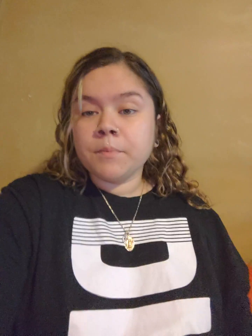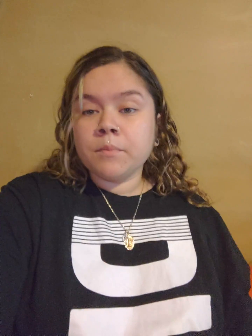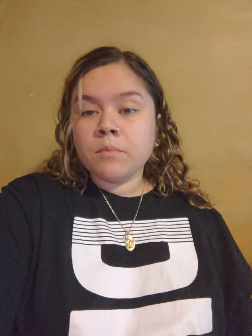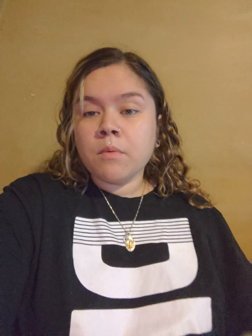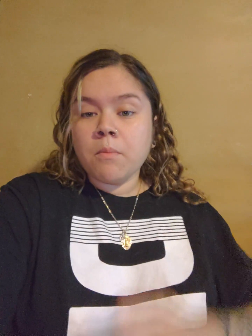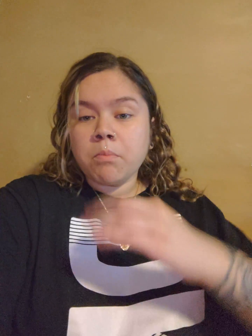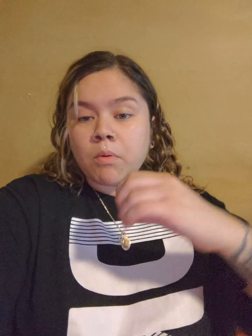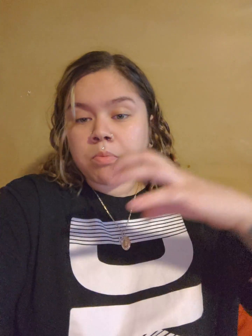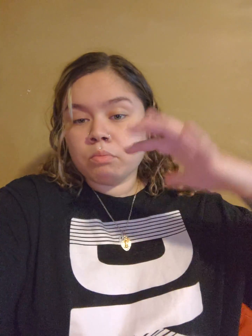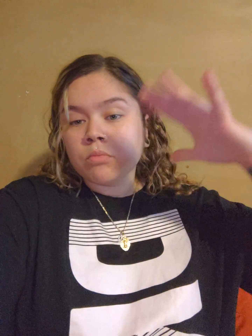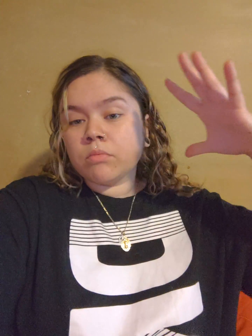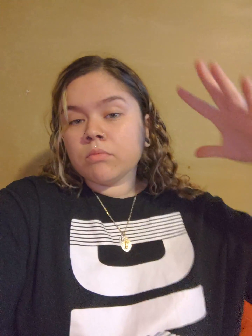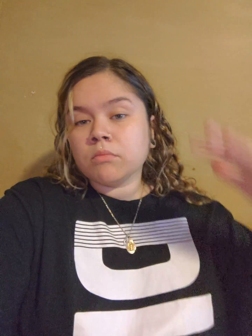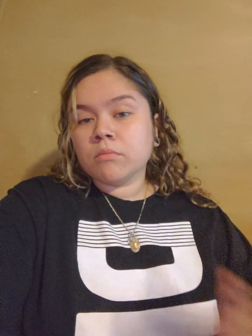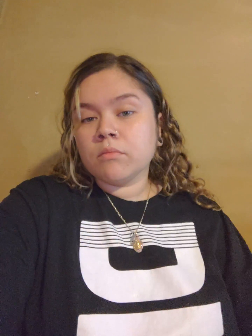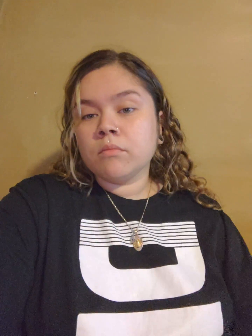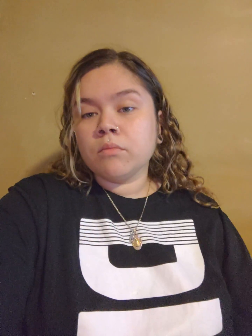bubbles